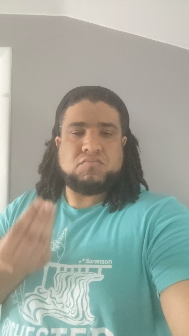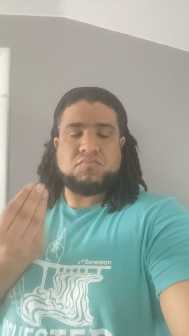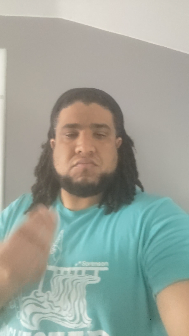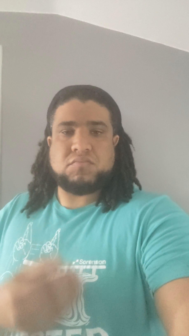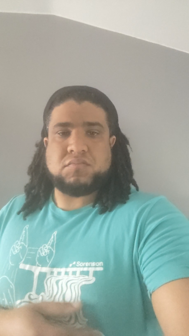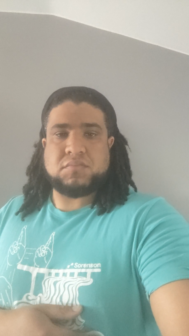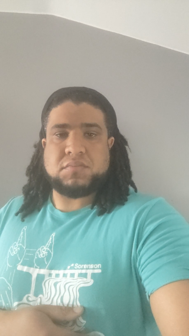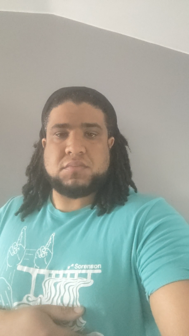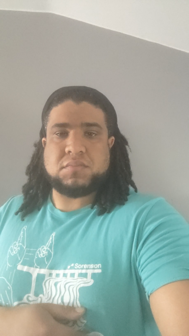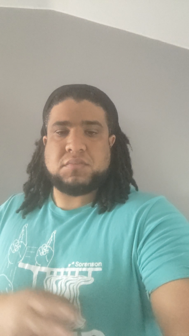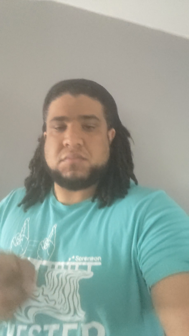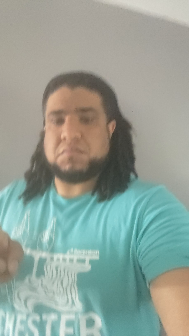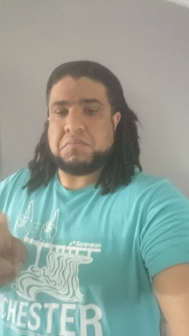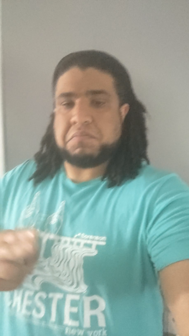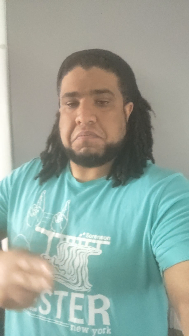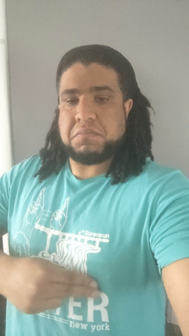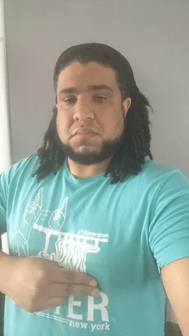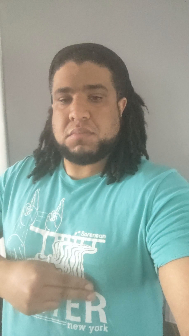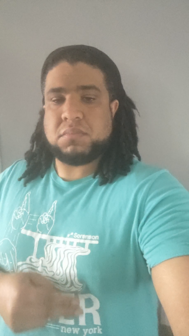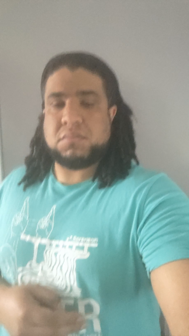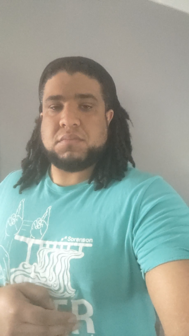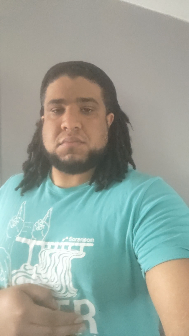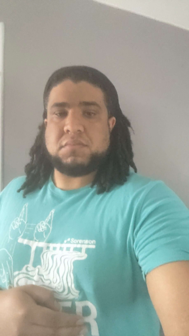belt